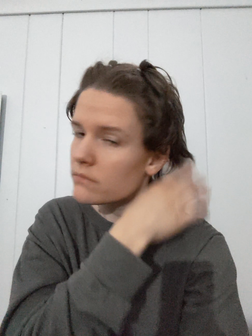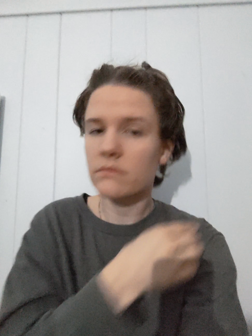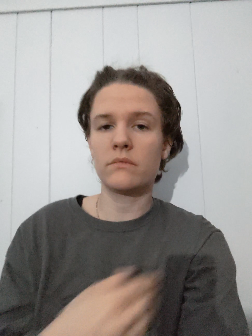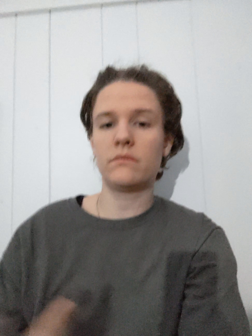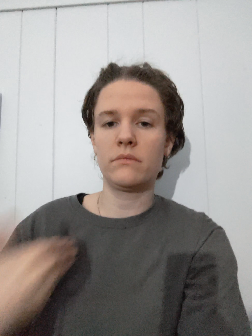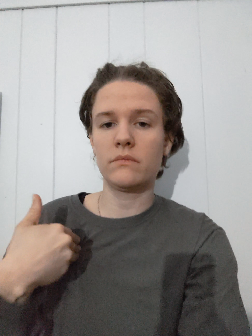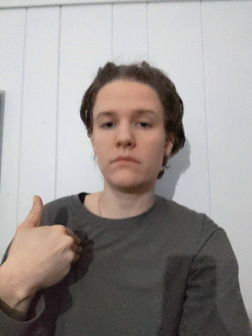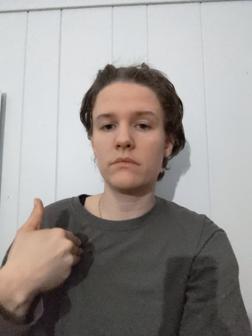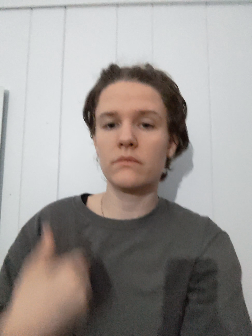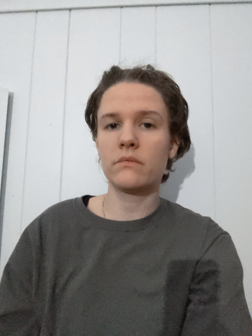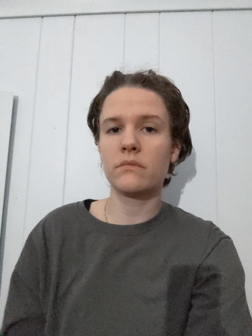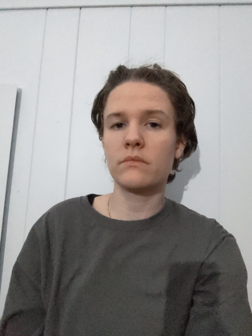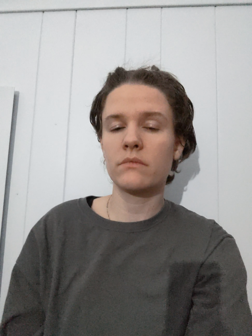have